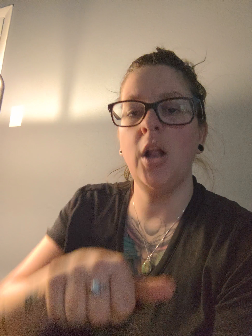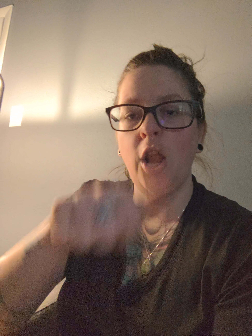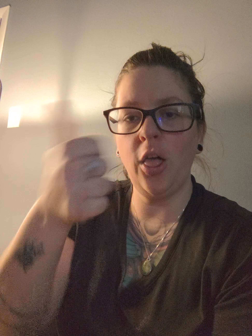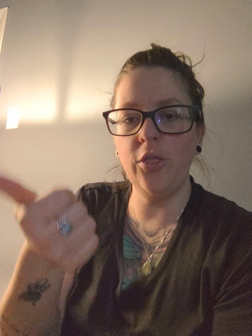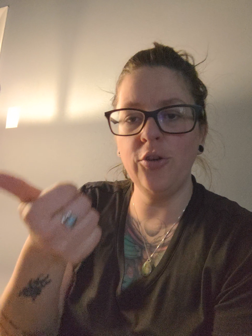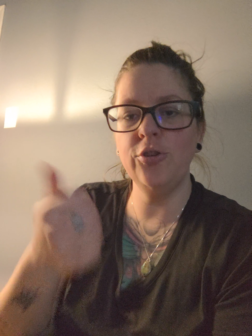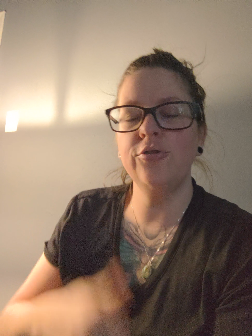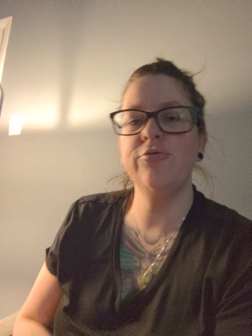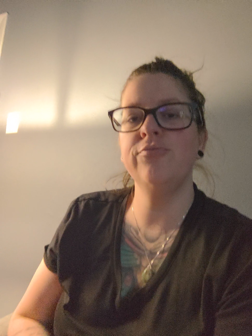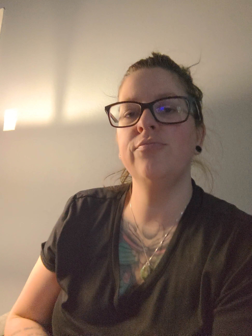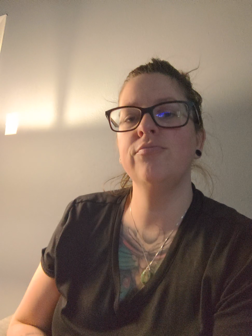another